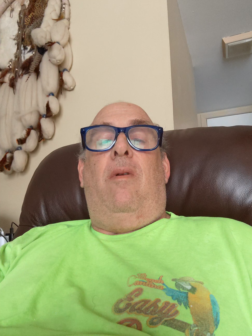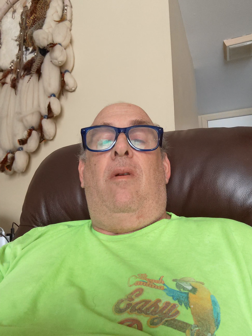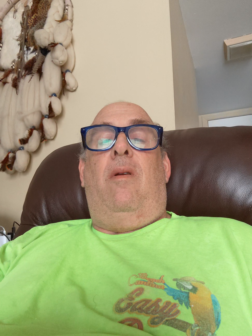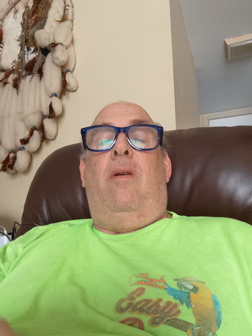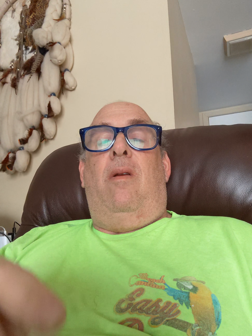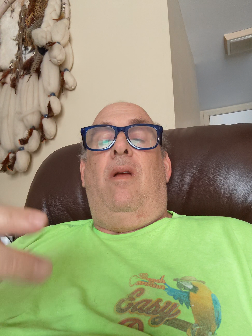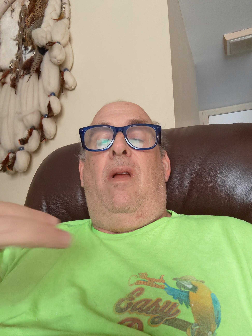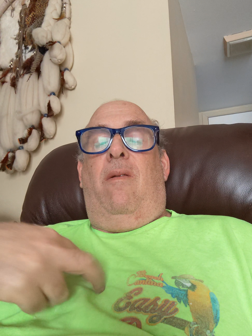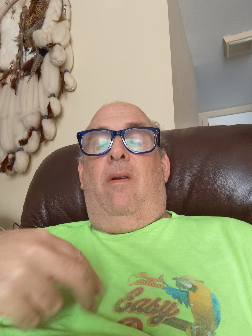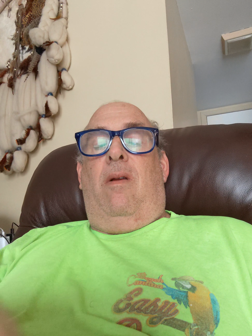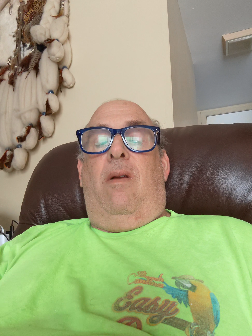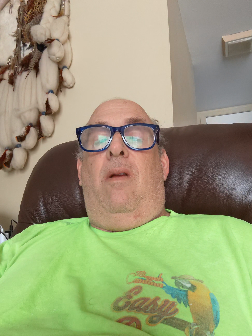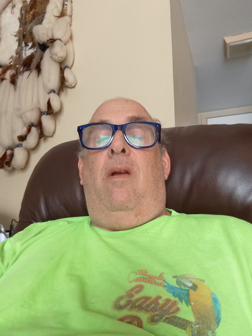have